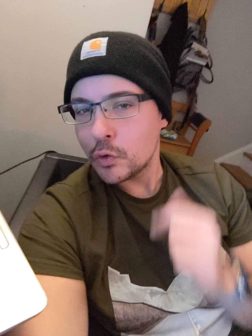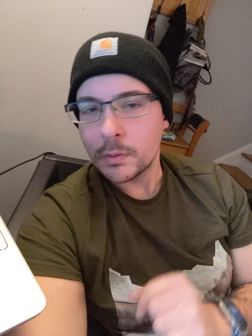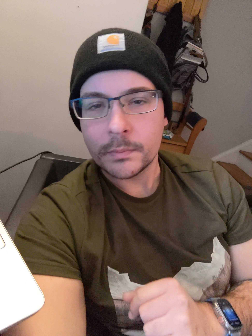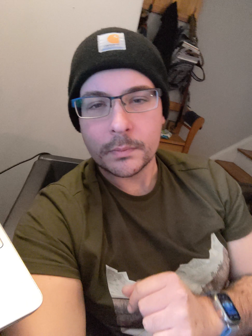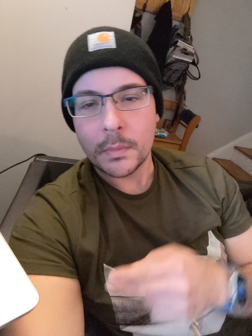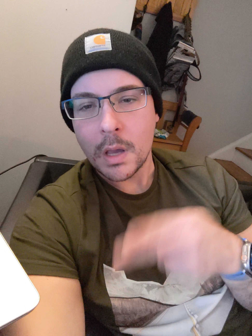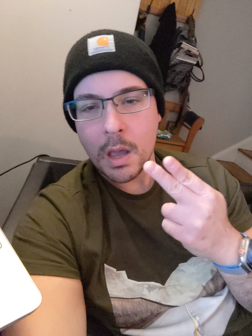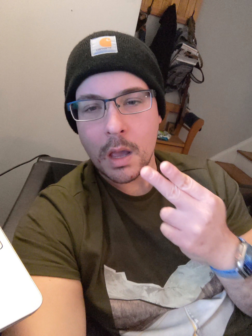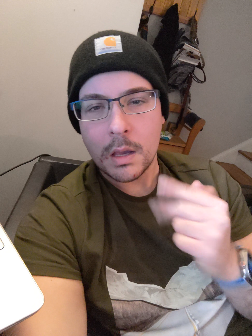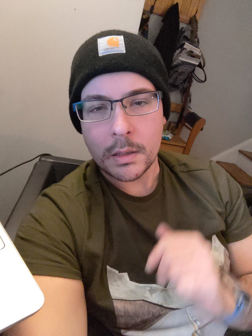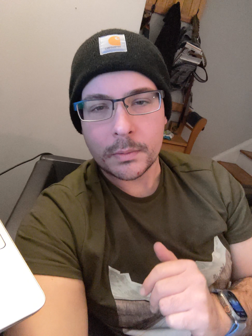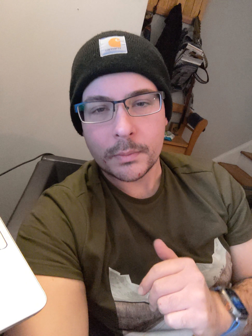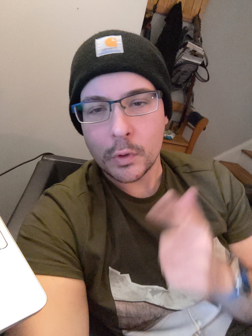high